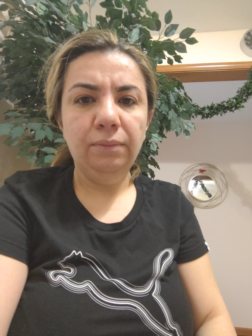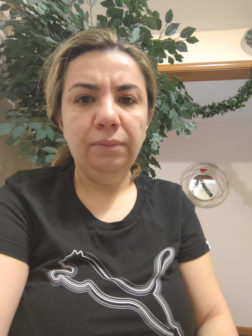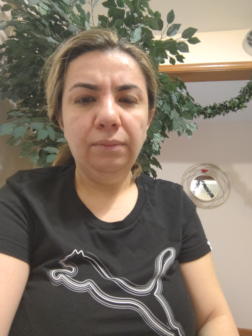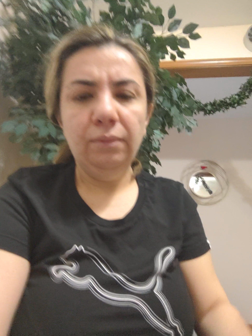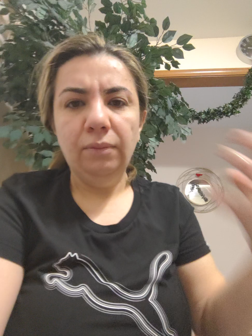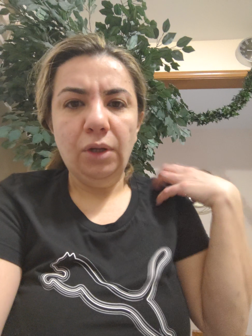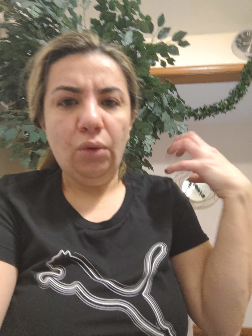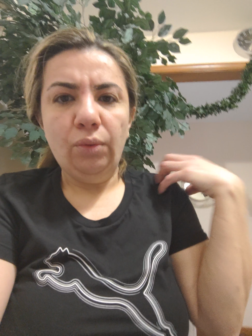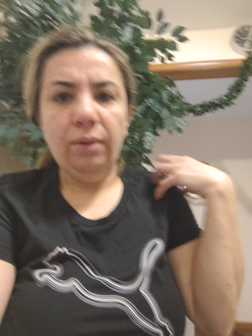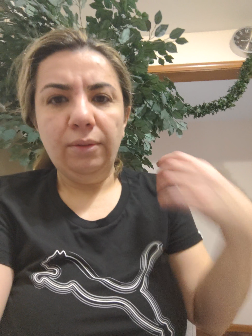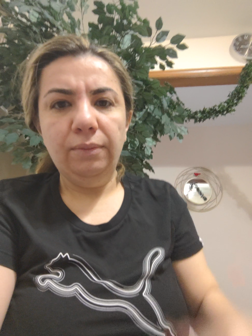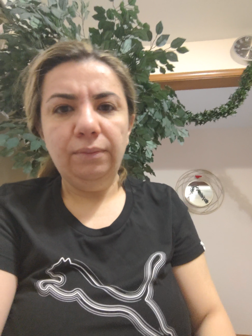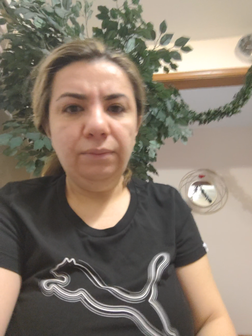outside